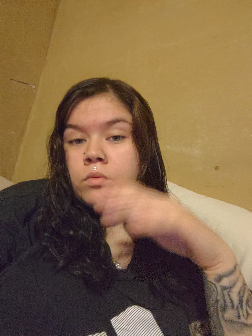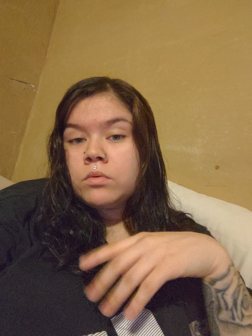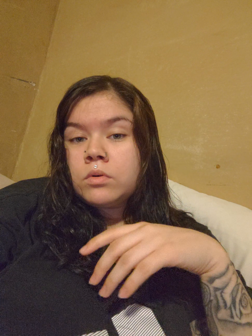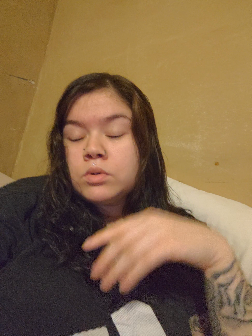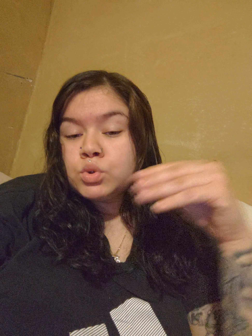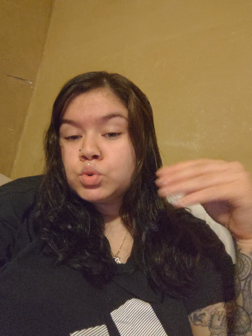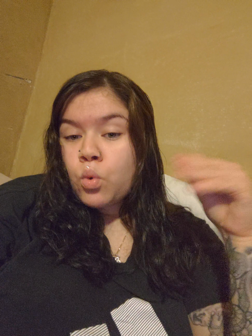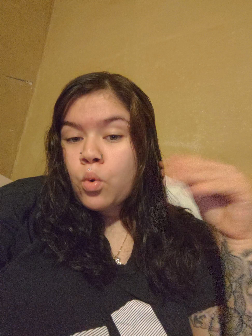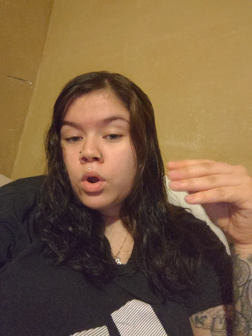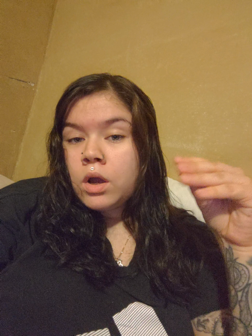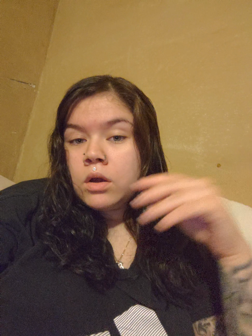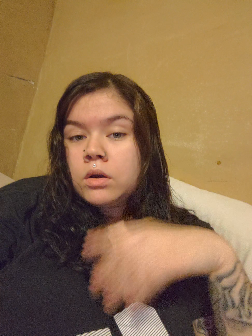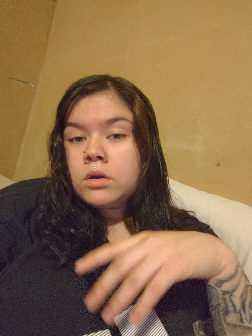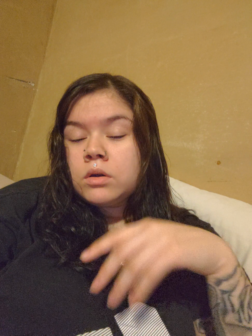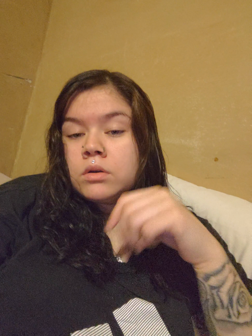store